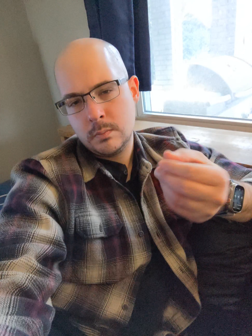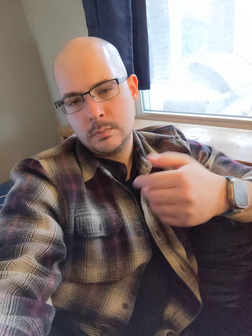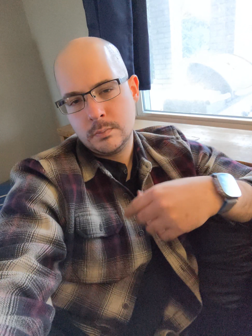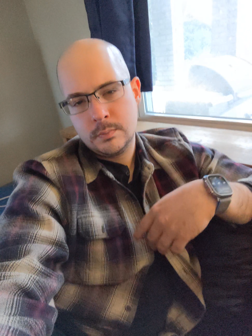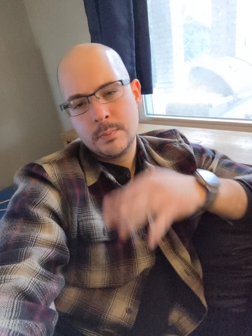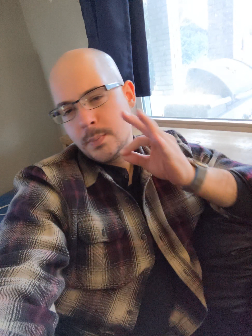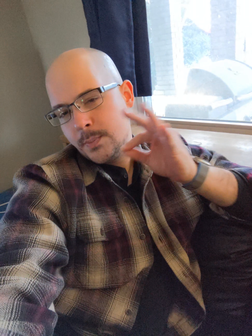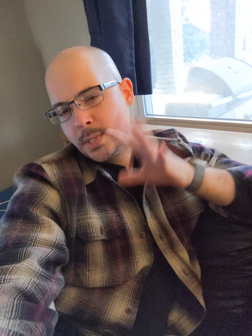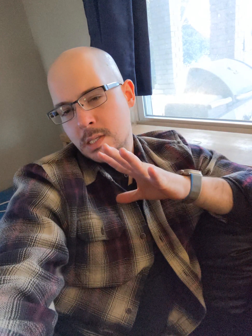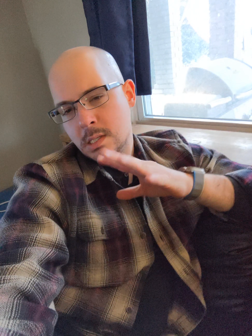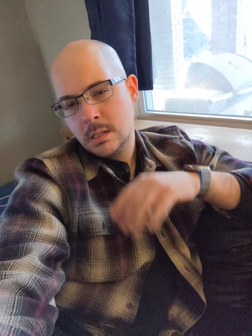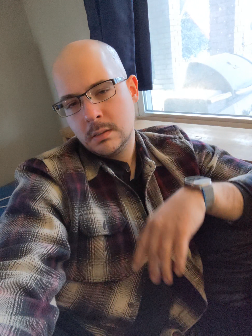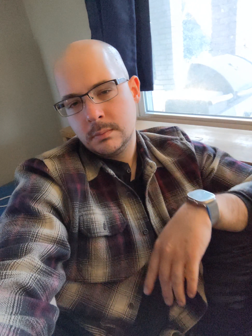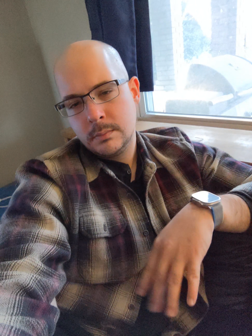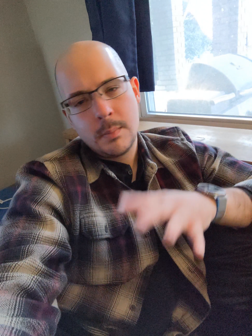bee